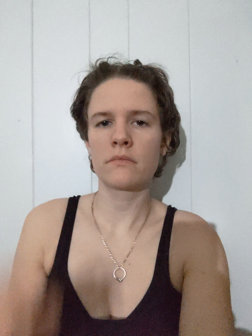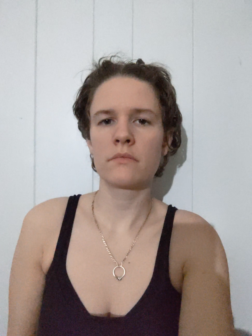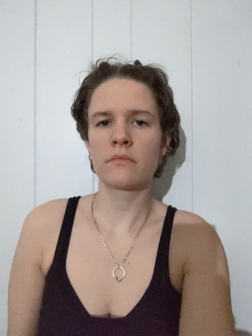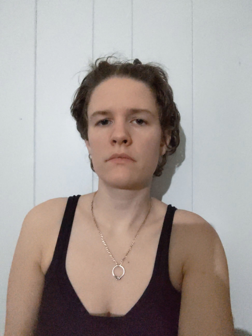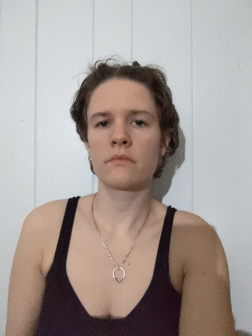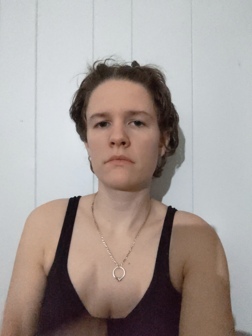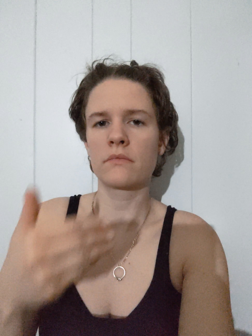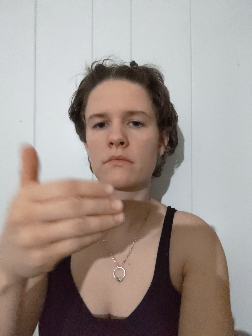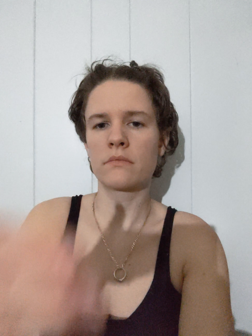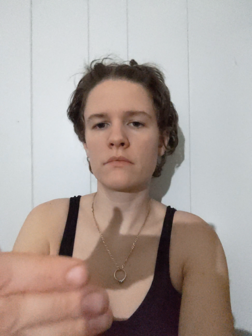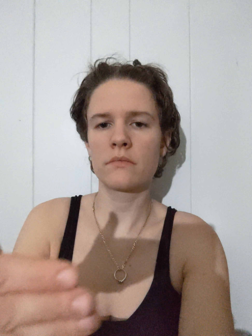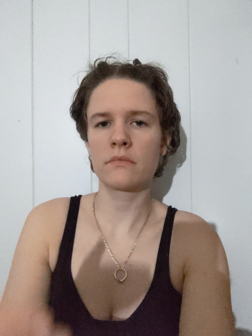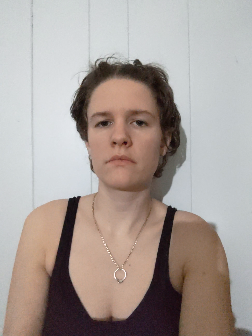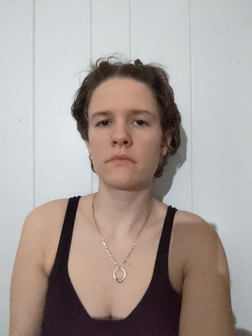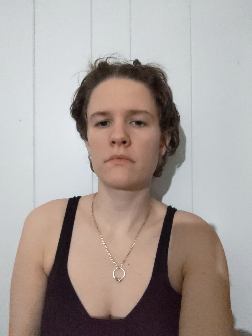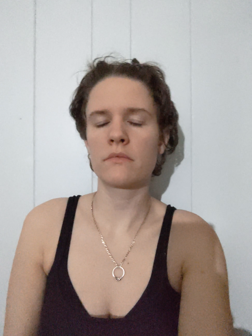after